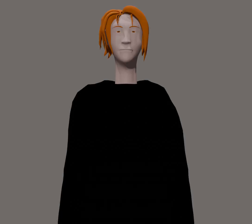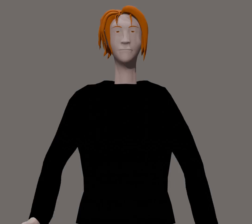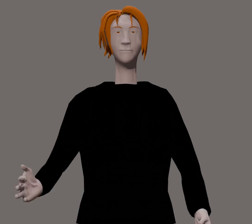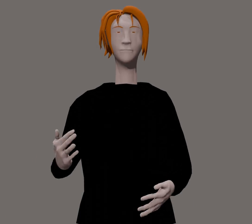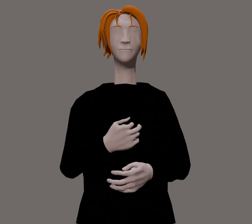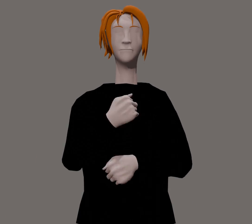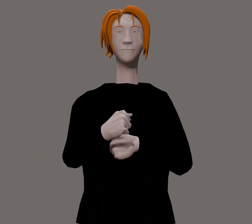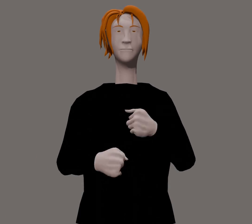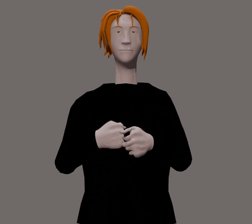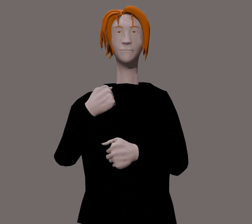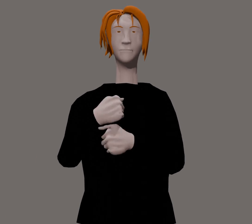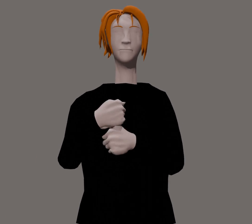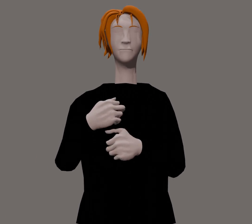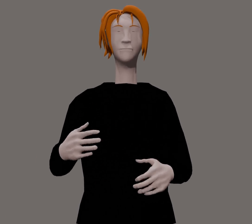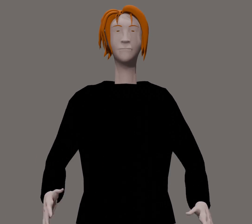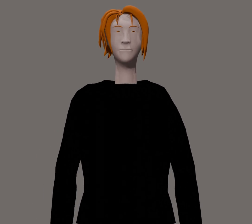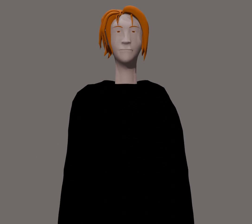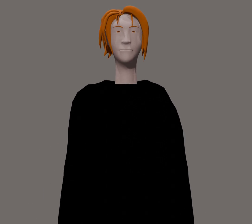New Year